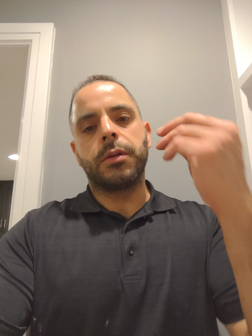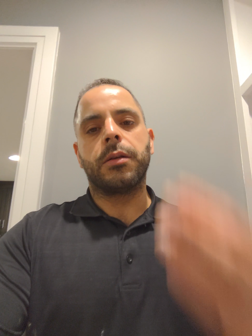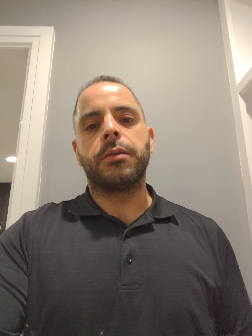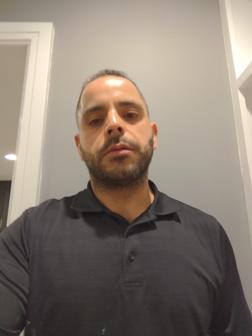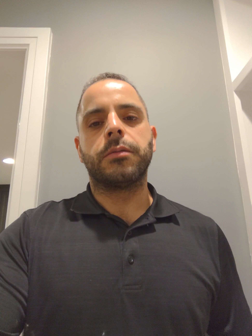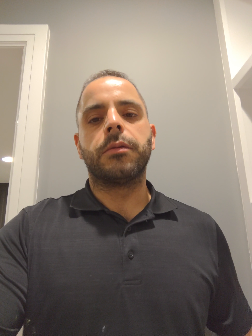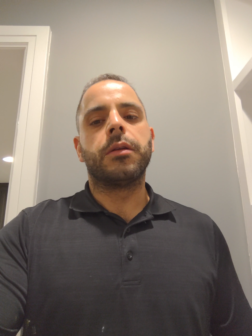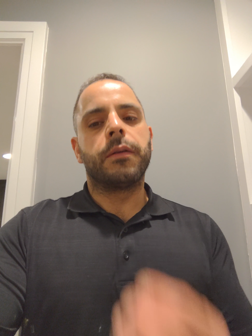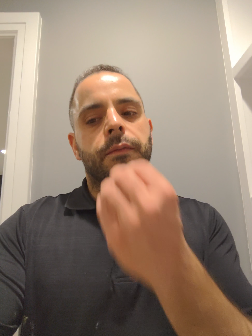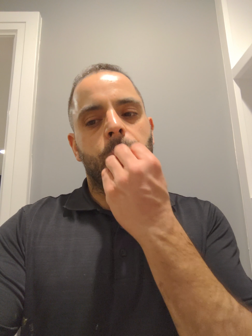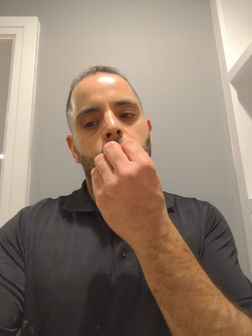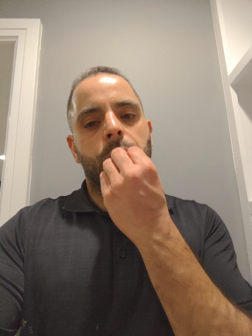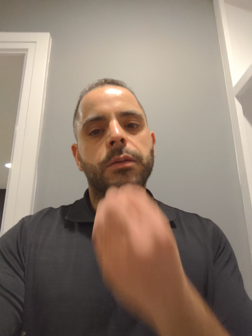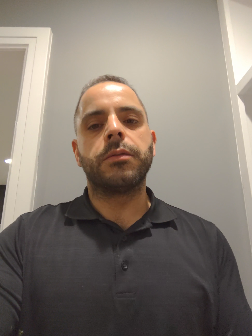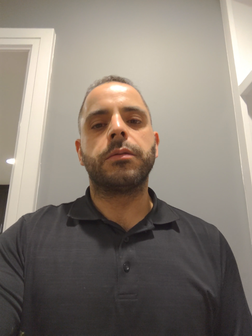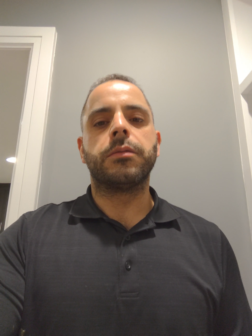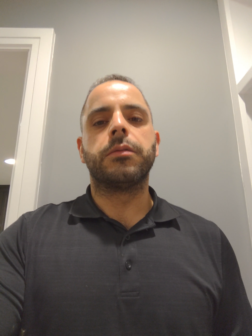food